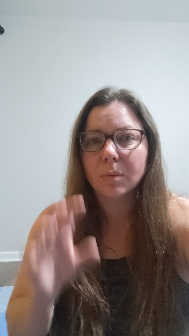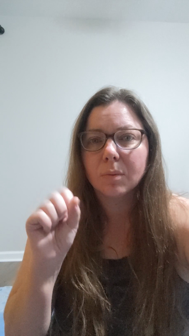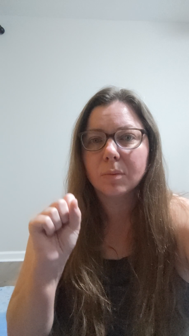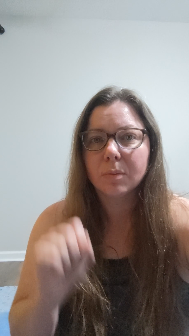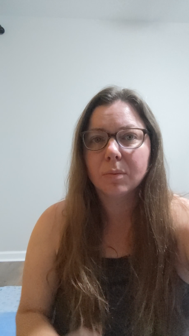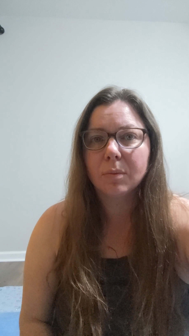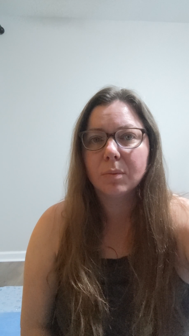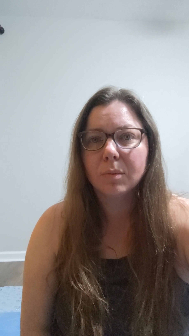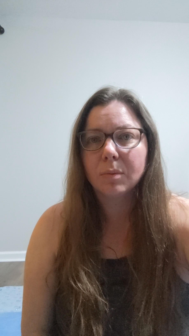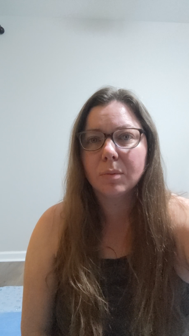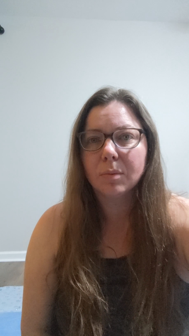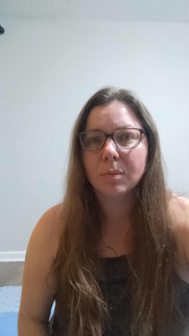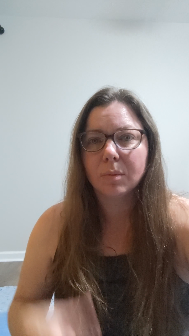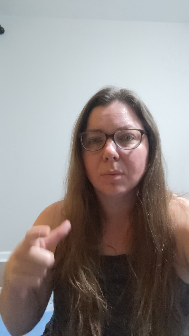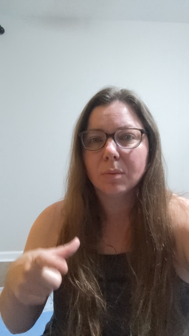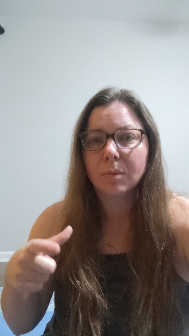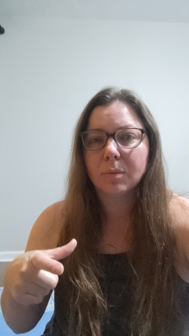plate